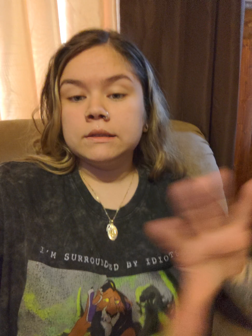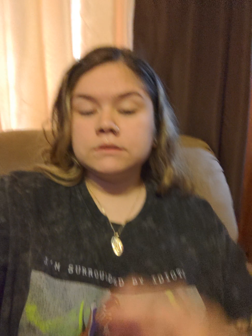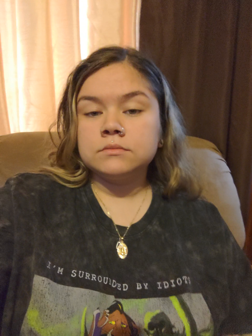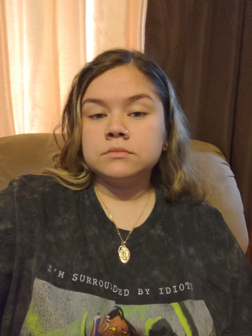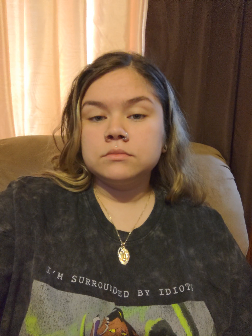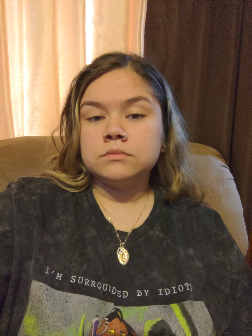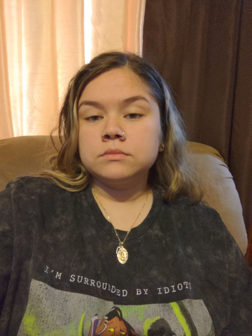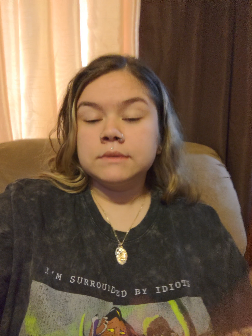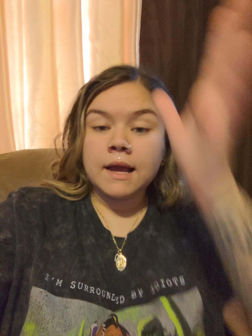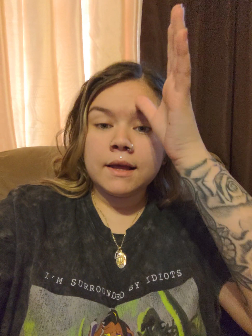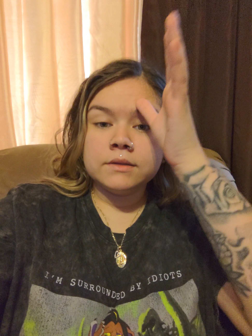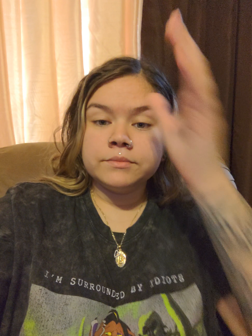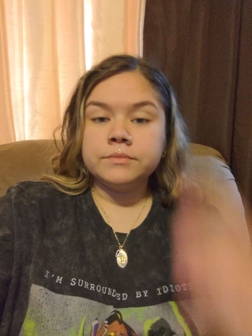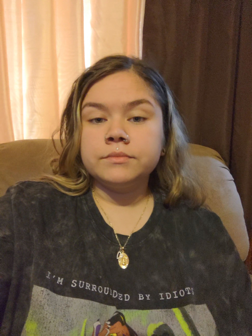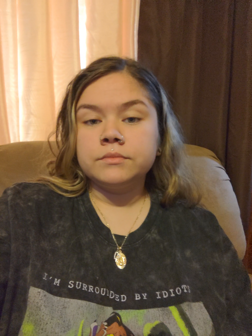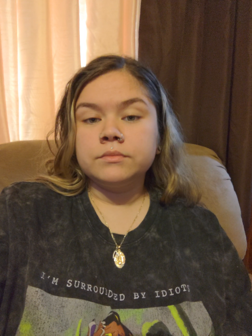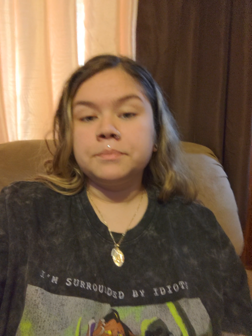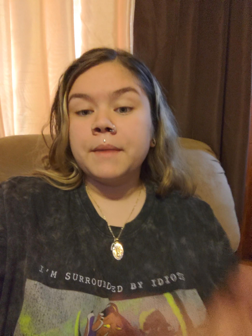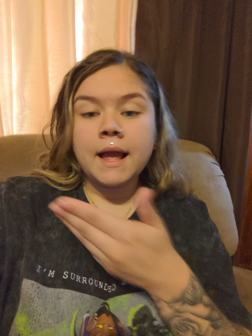daddy